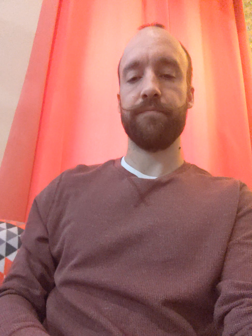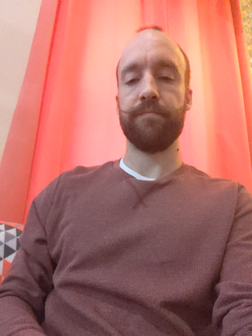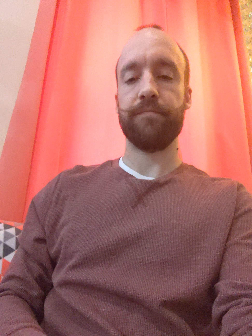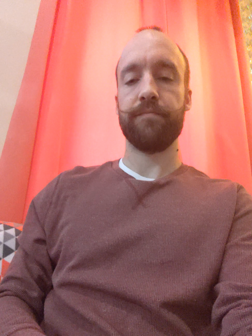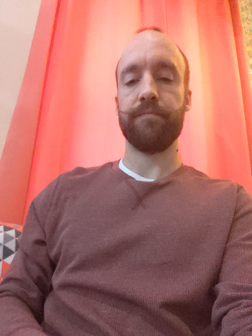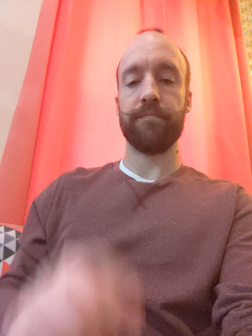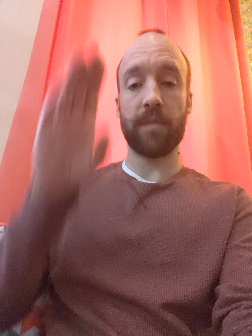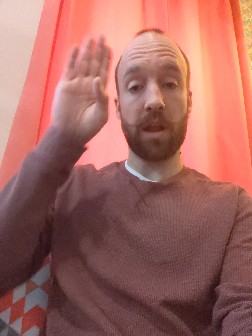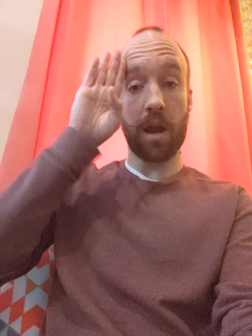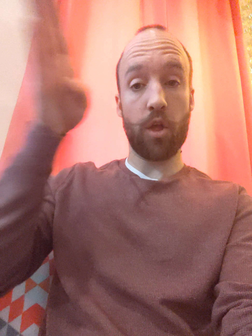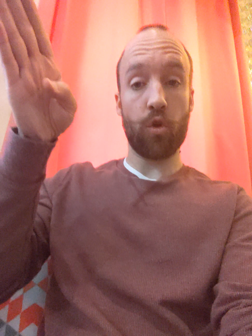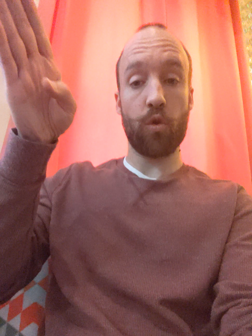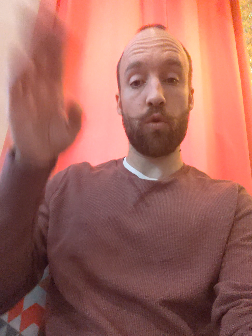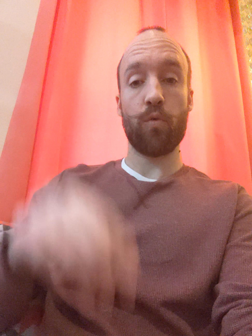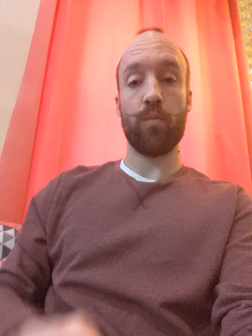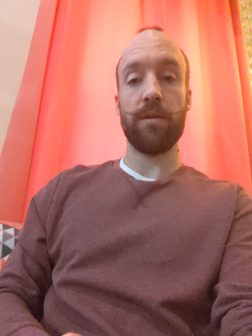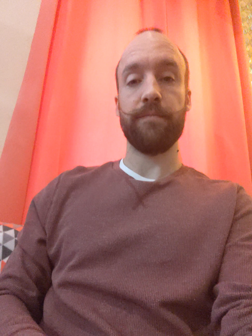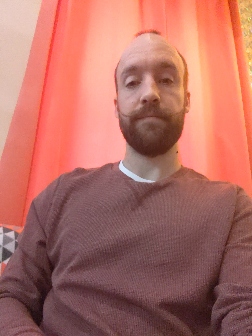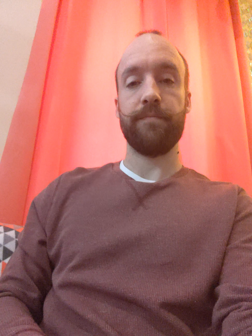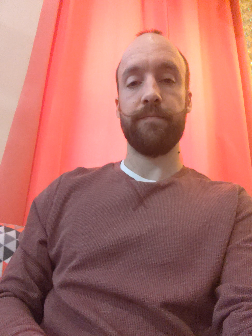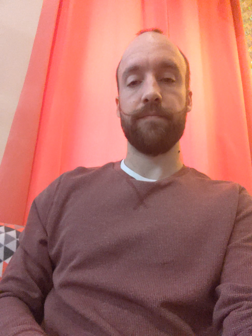hello